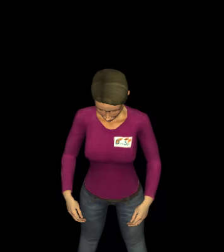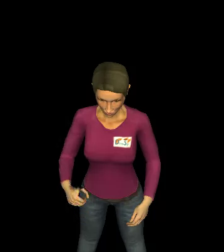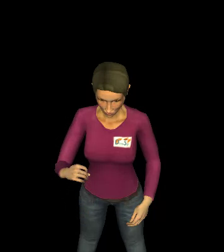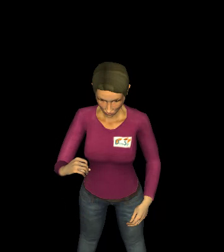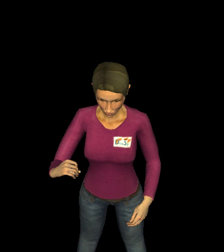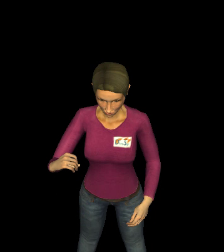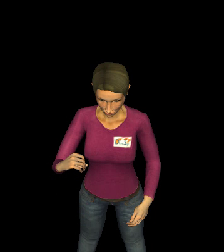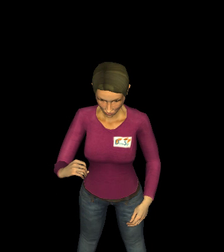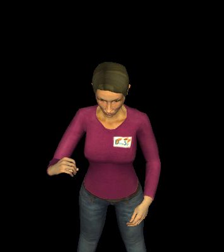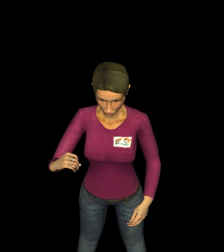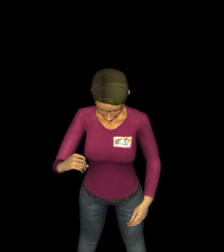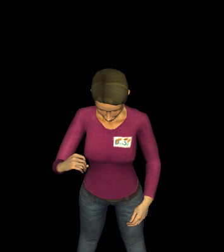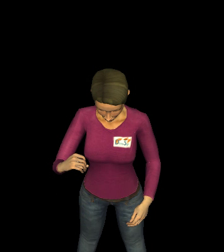أكتوبر